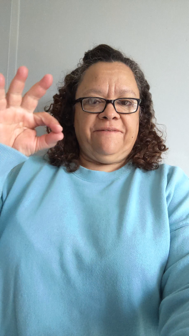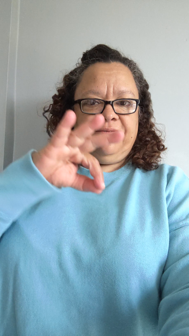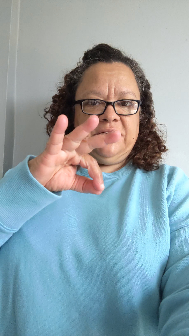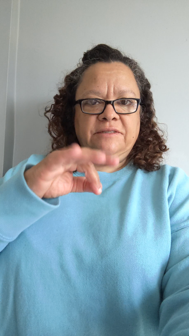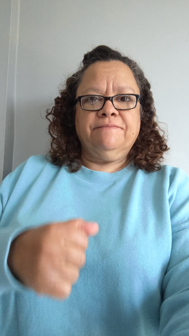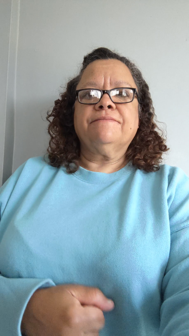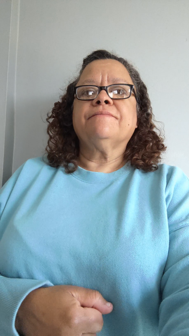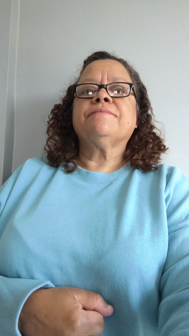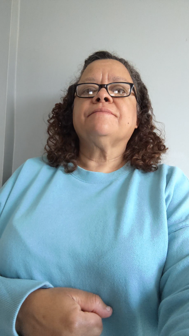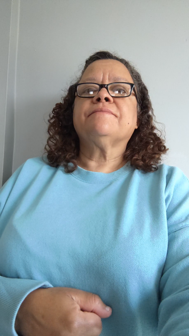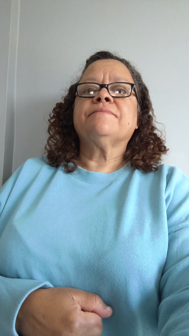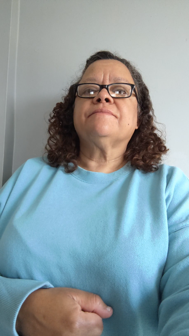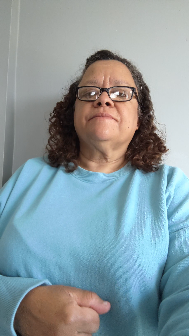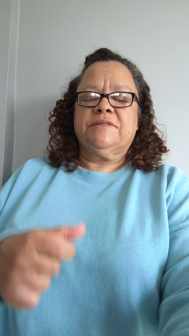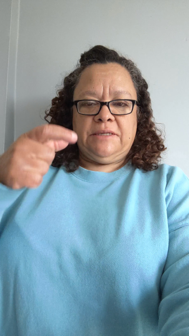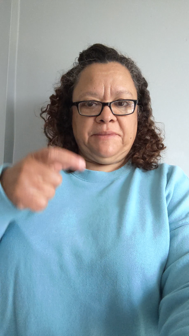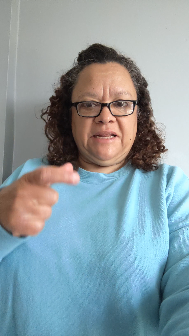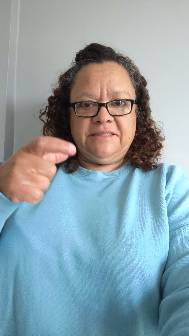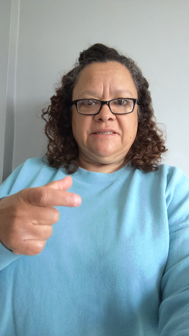plate